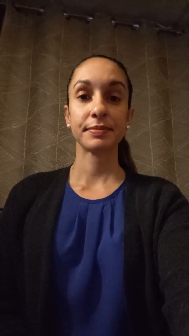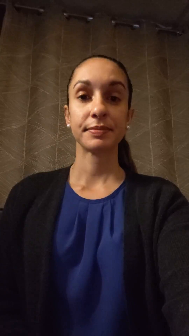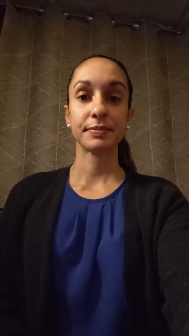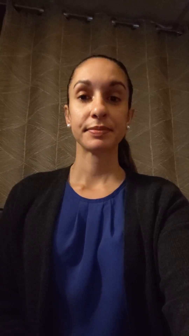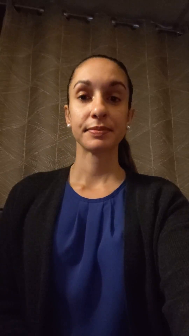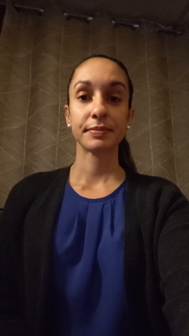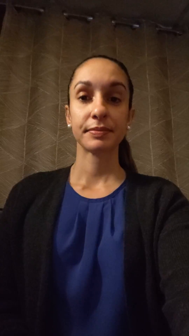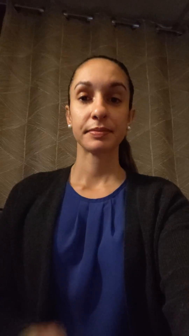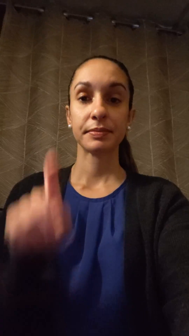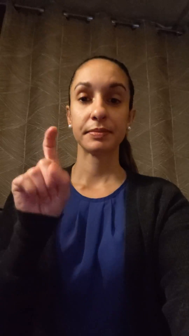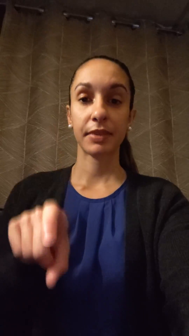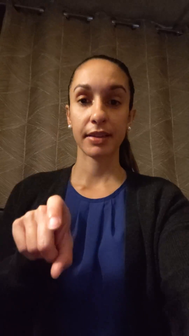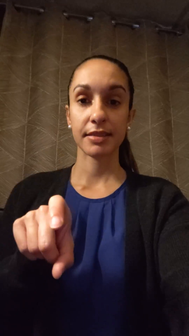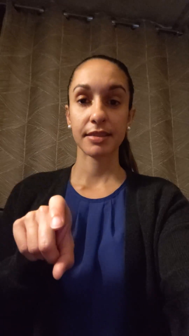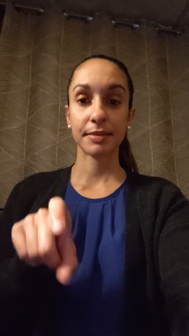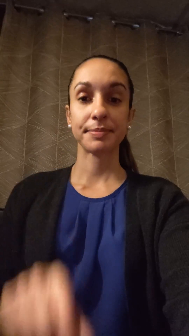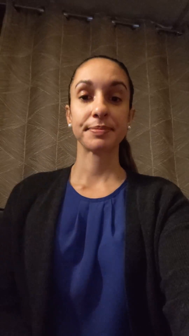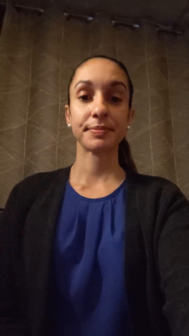must